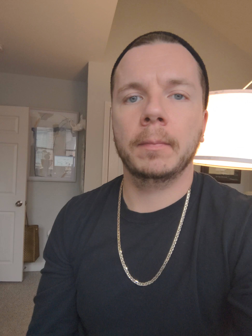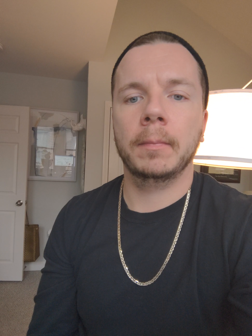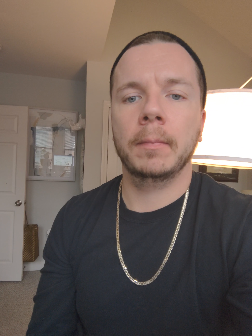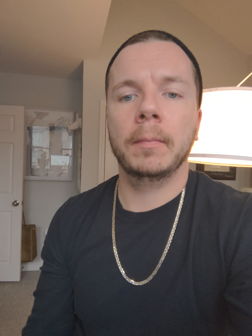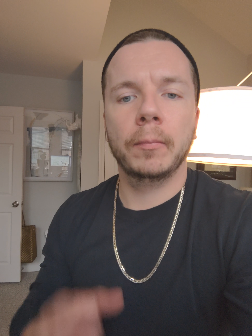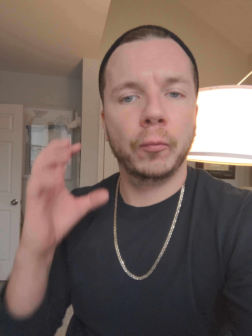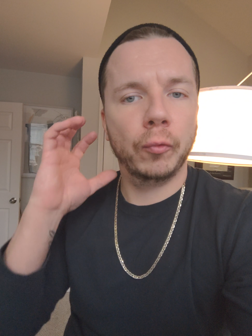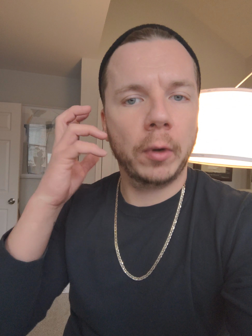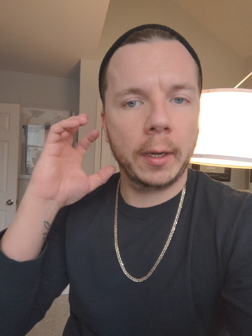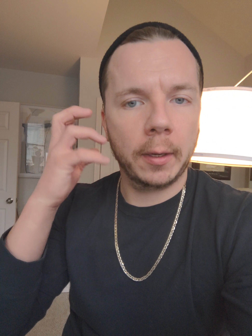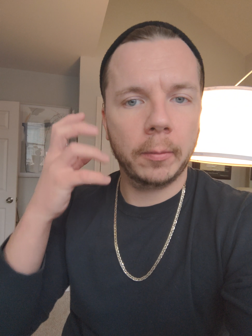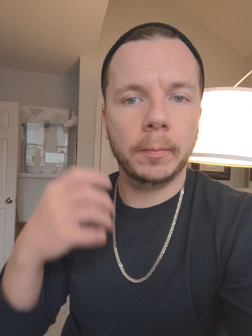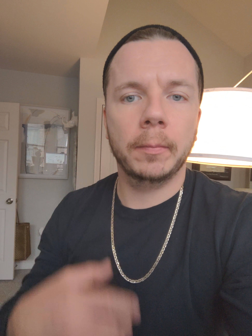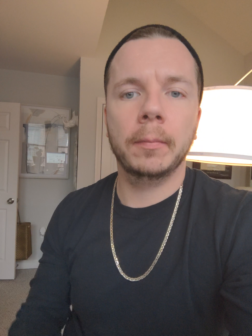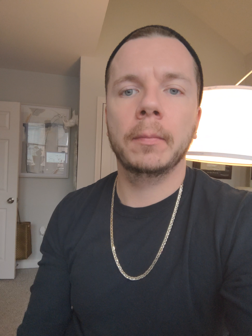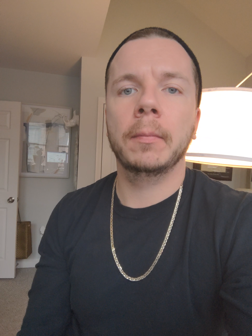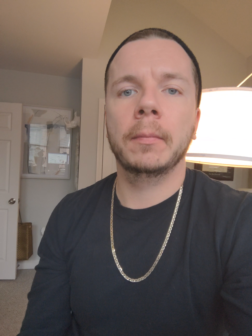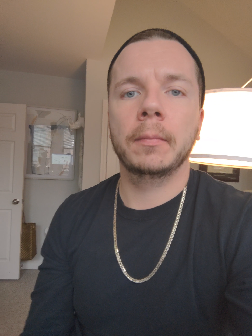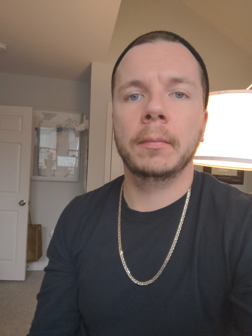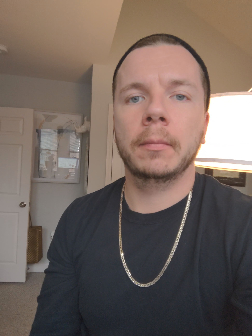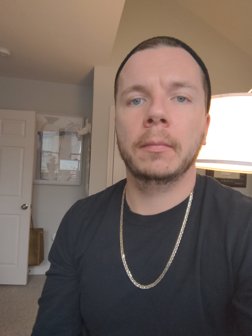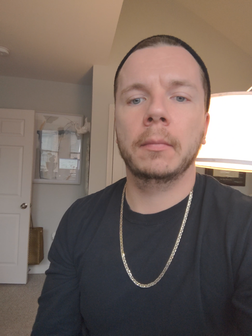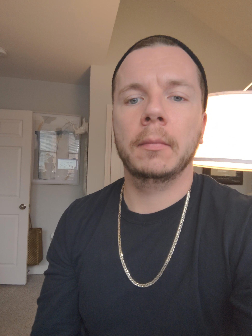radio